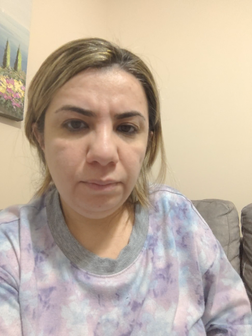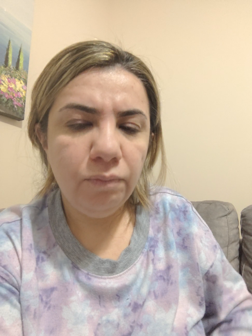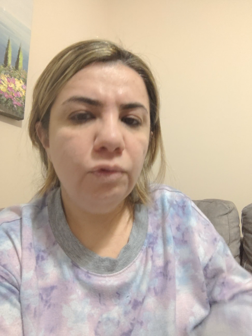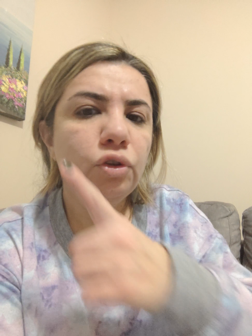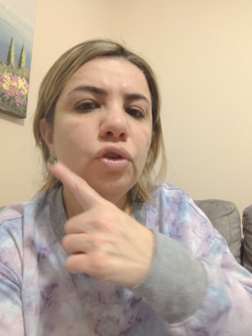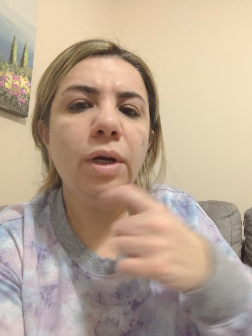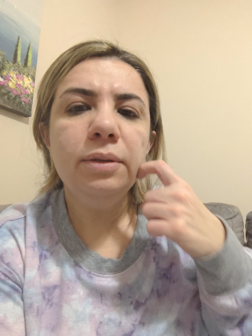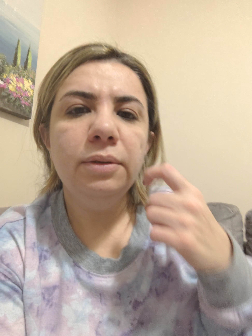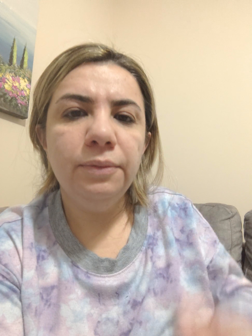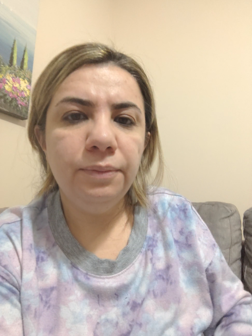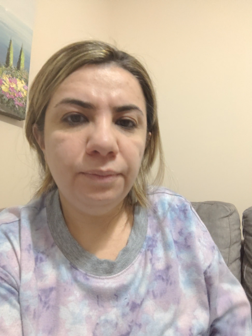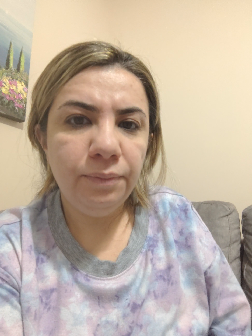dry